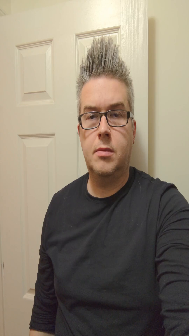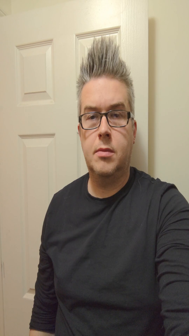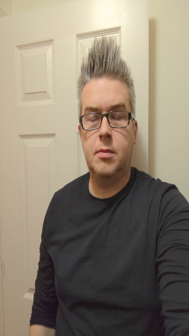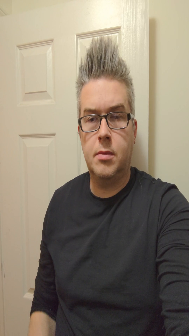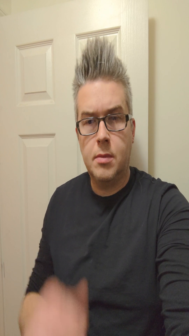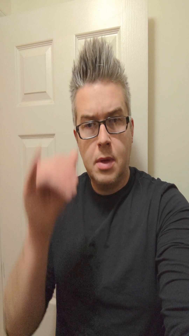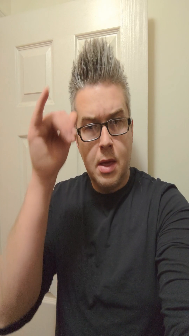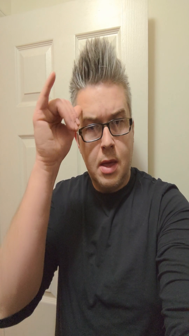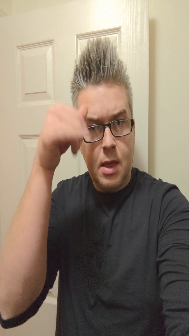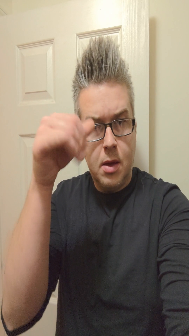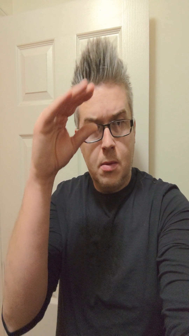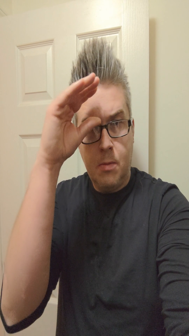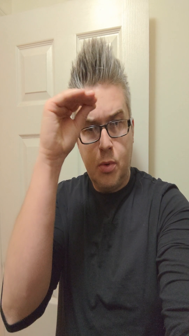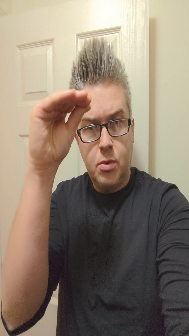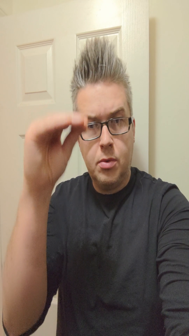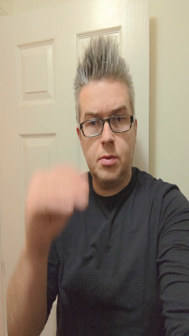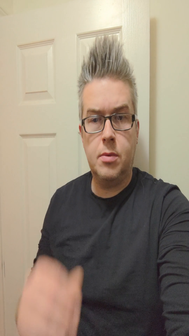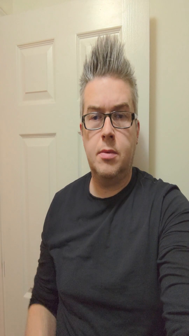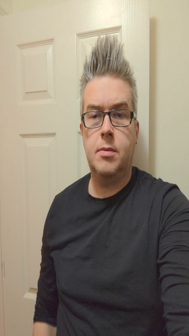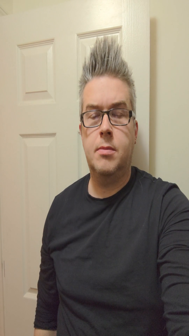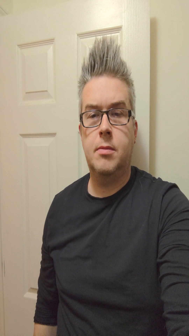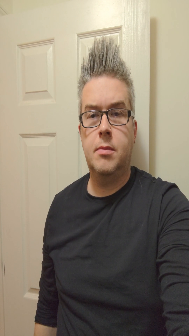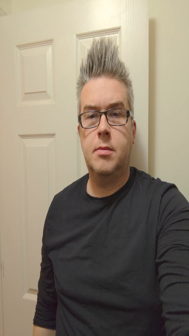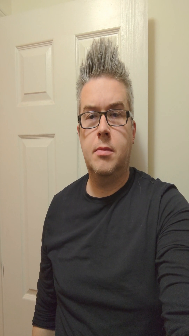cowboy